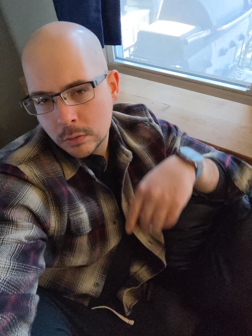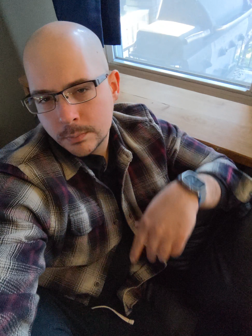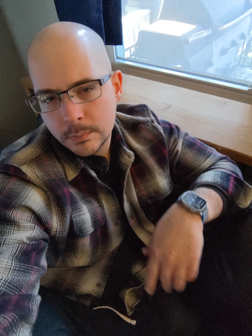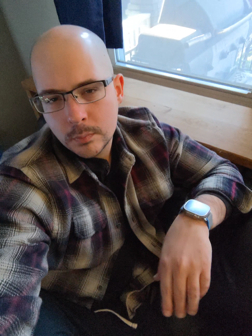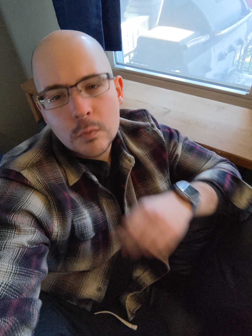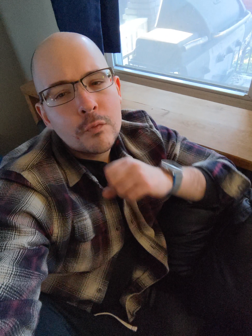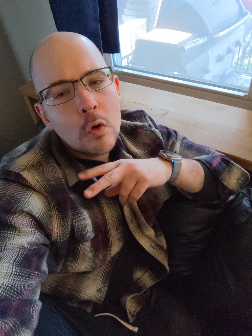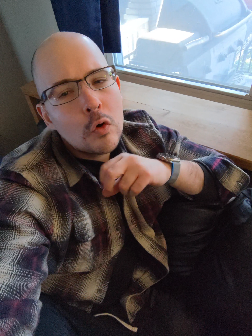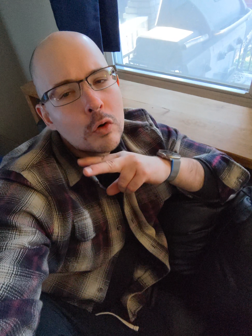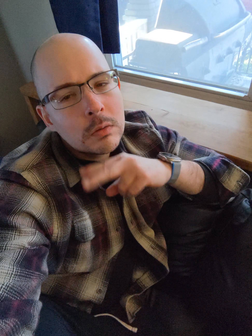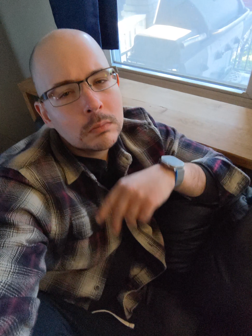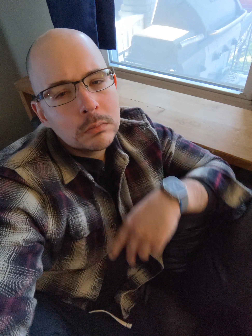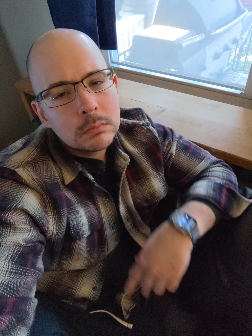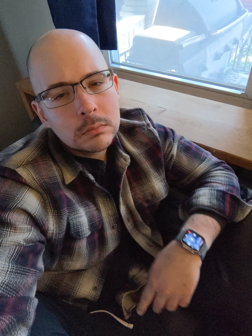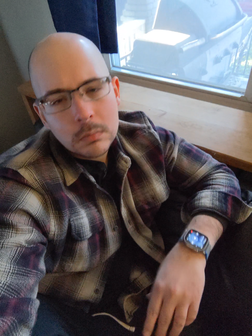frog